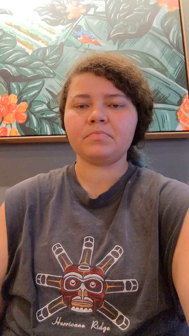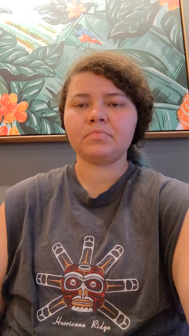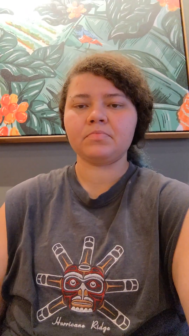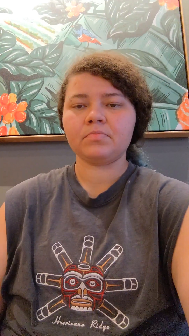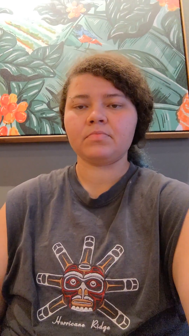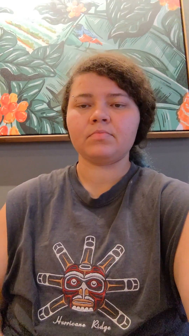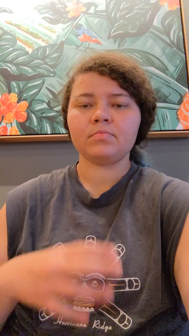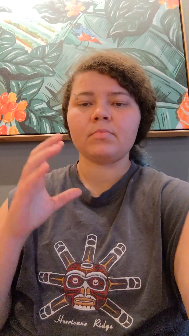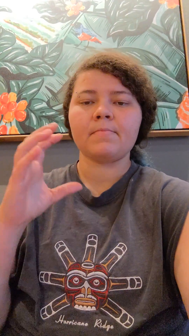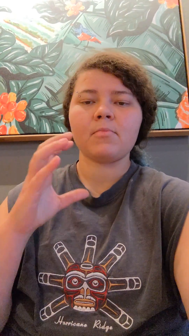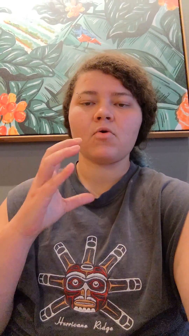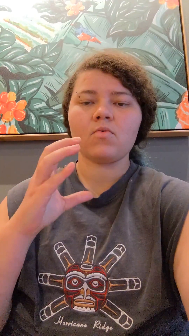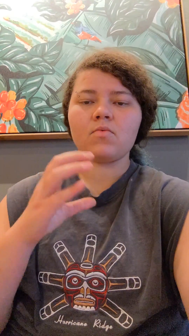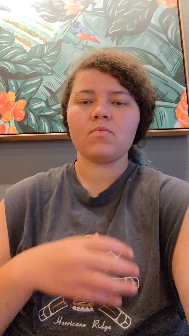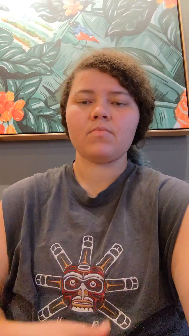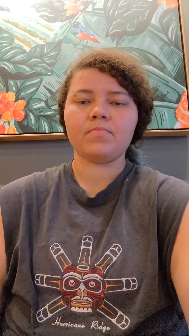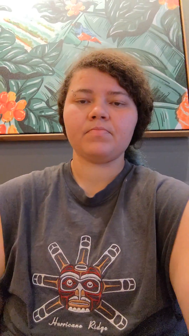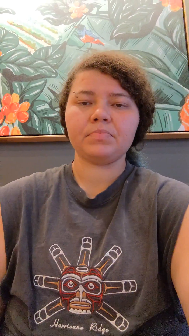ball